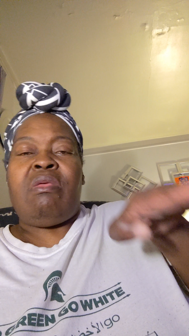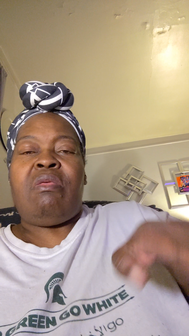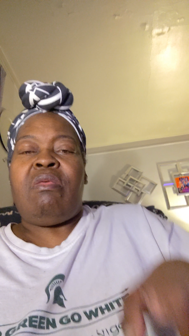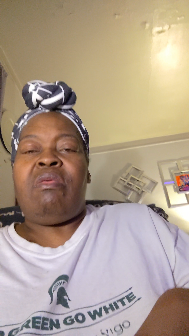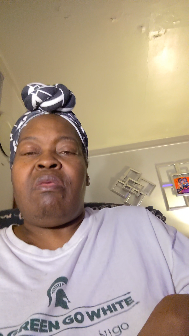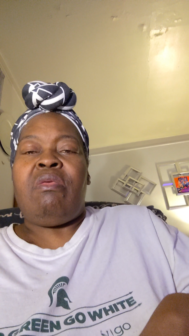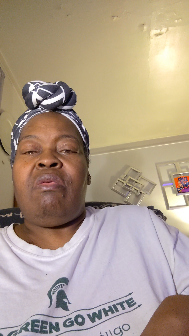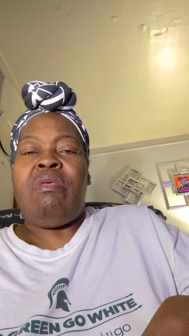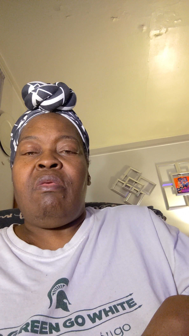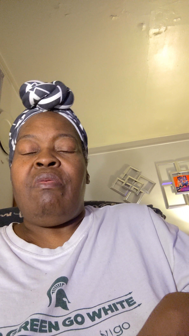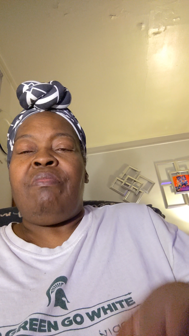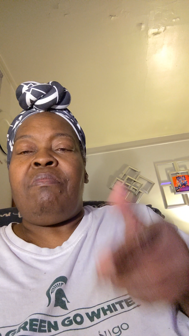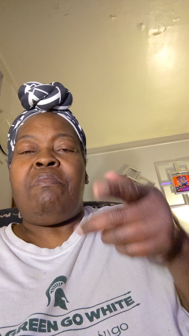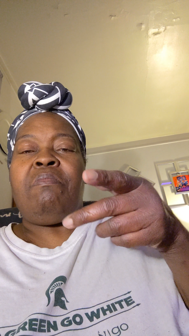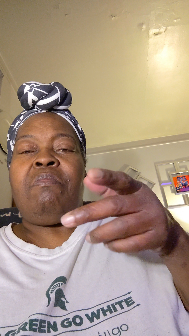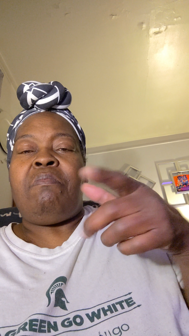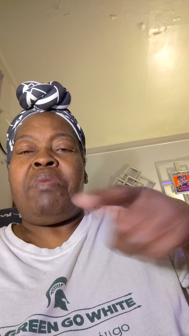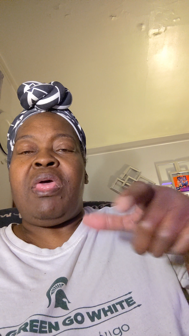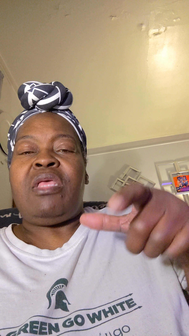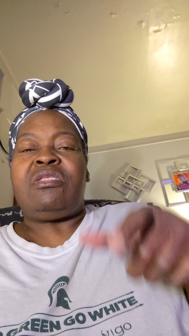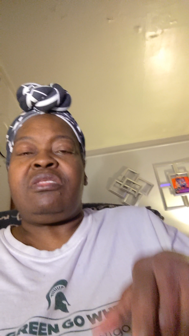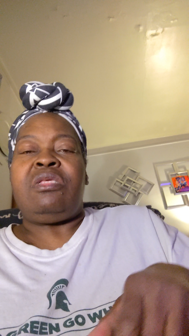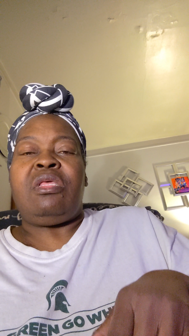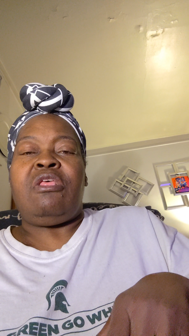plate